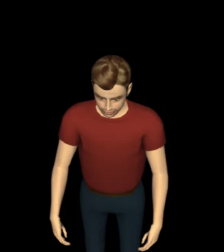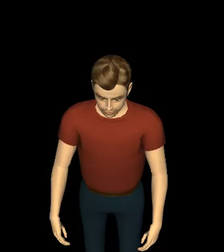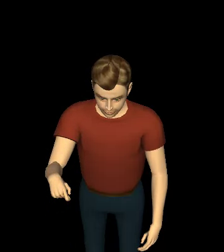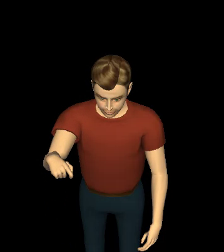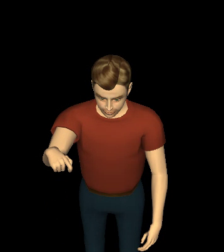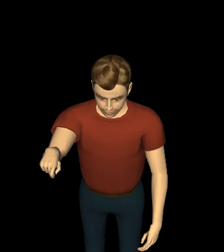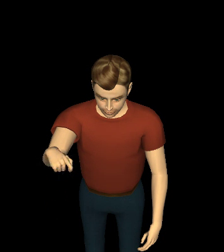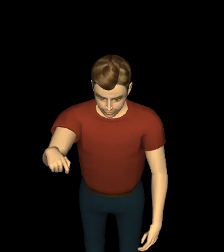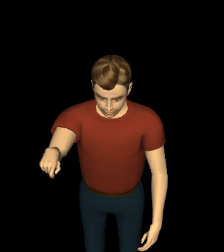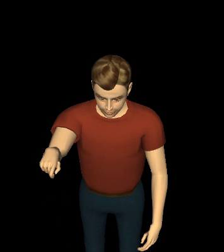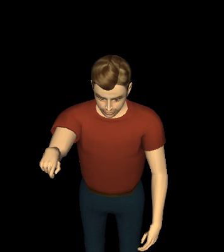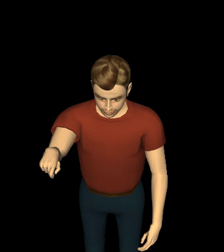رئيس